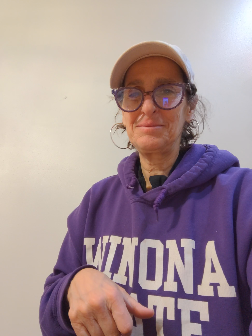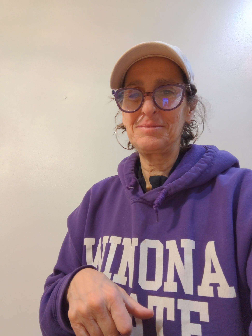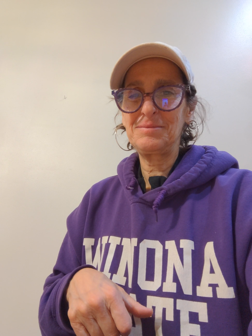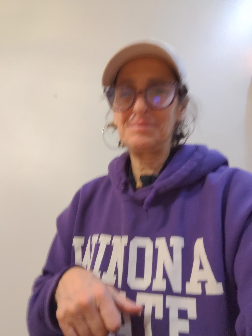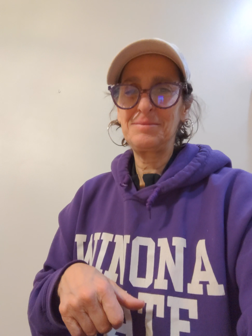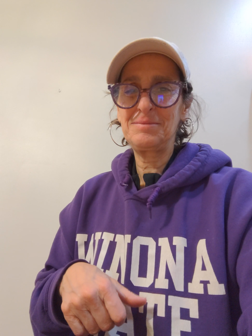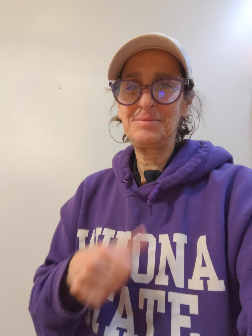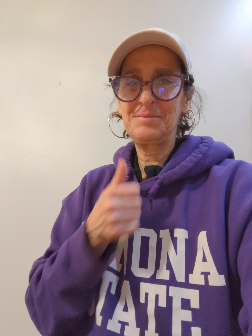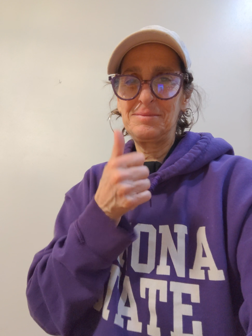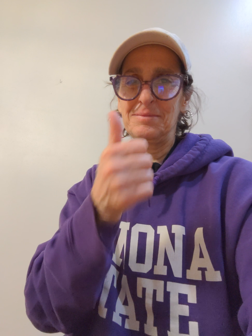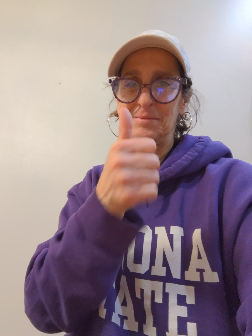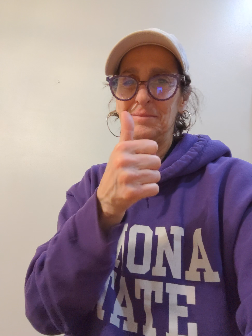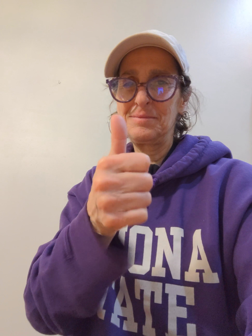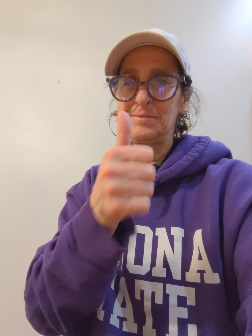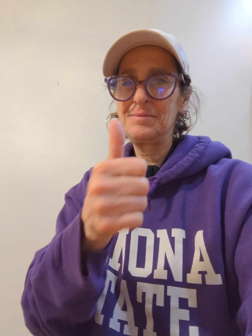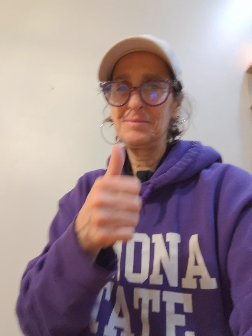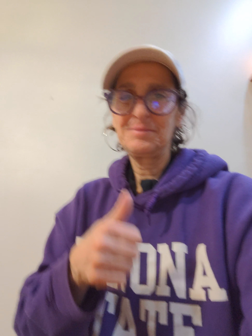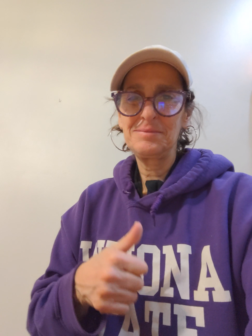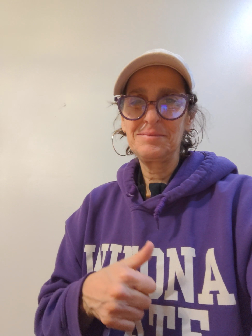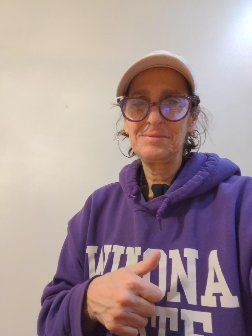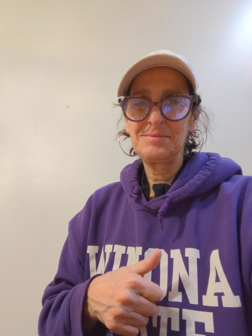yourself